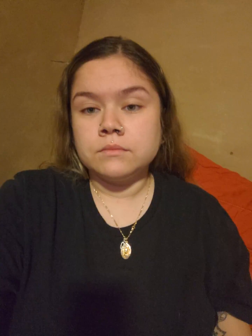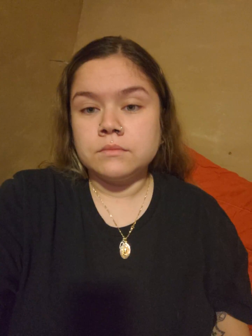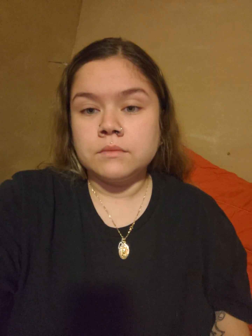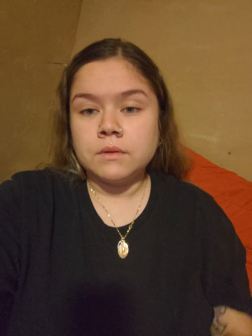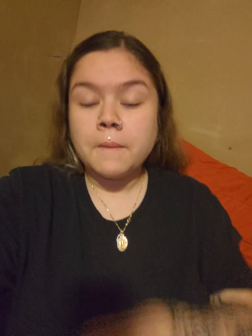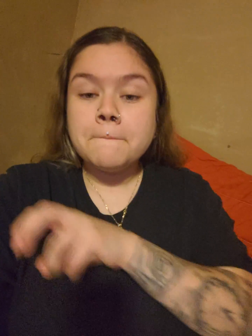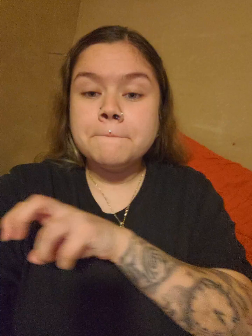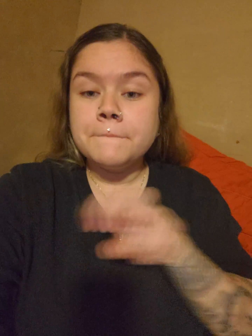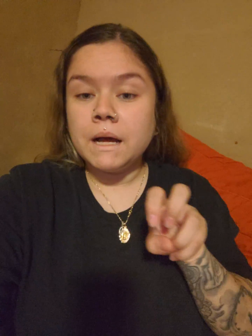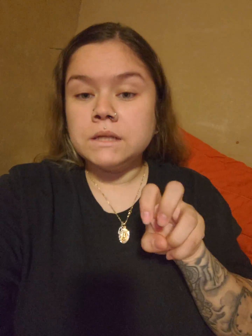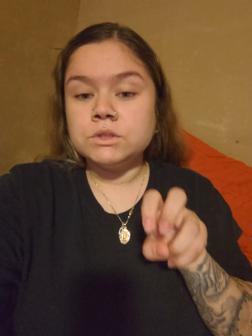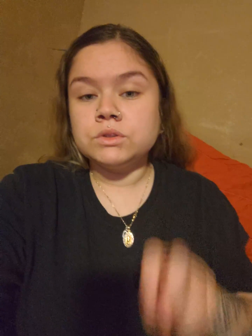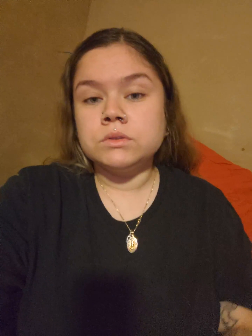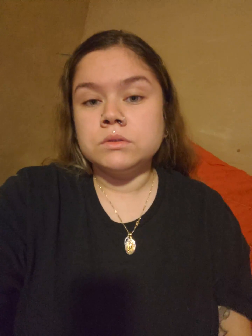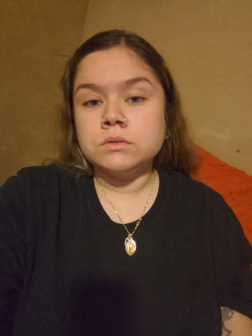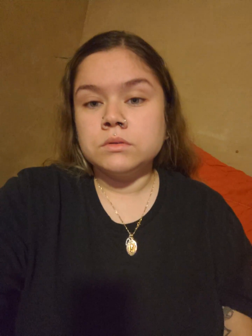bench